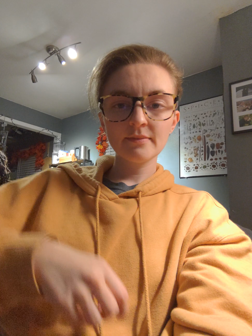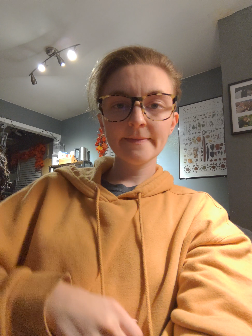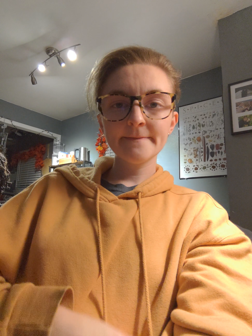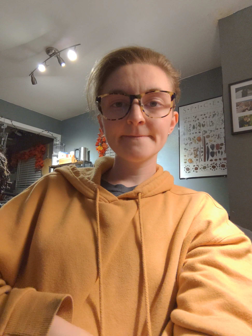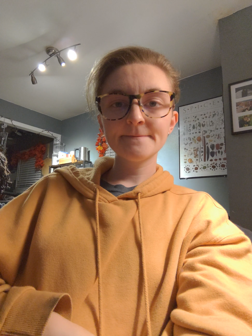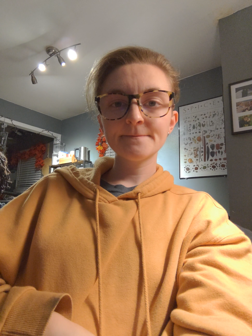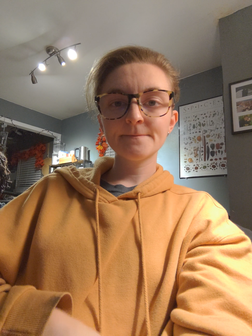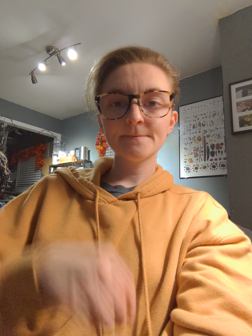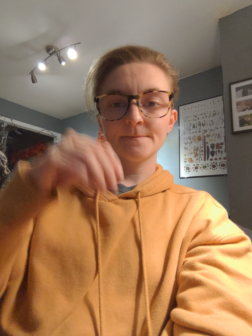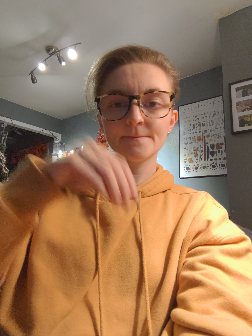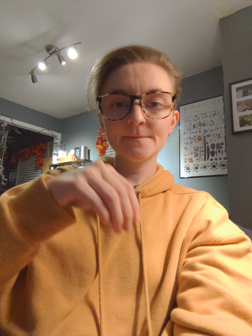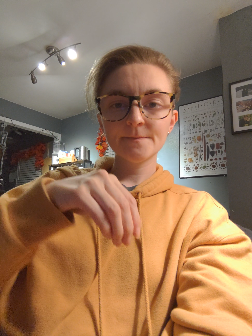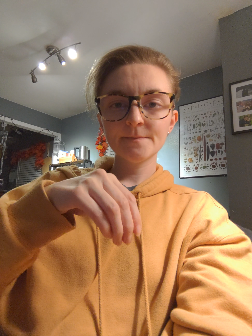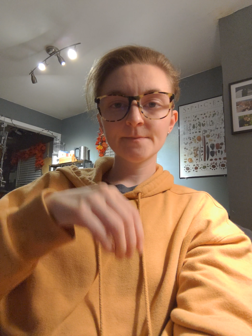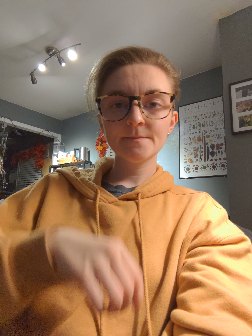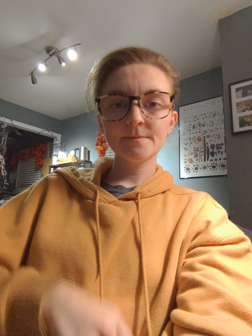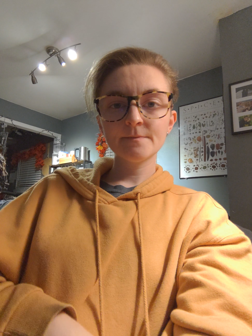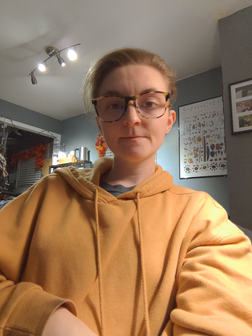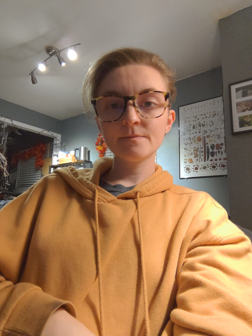inside